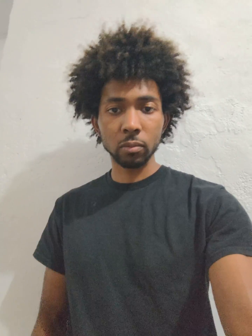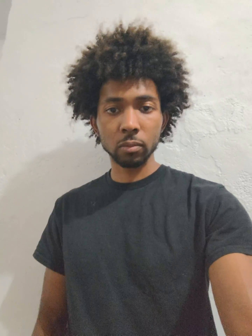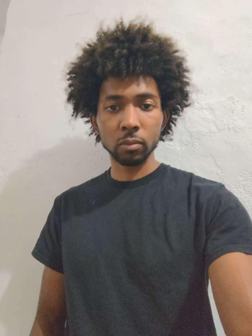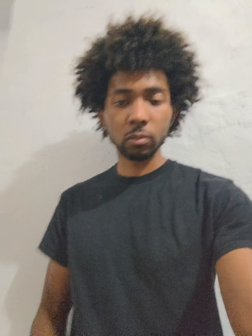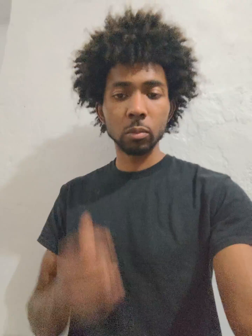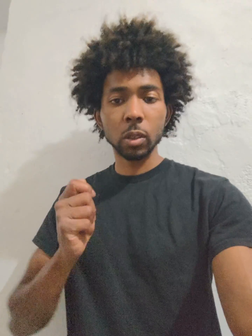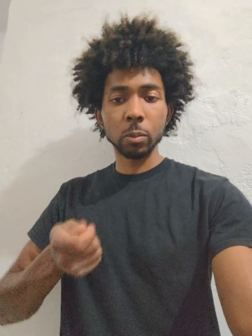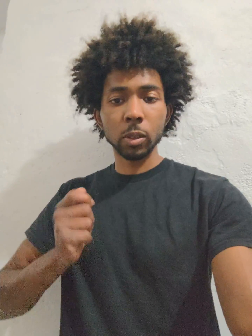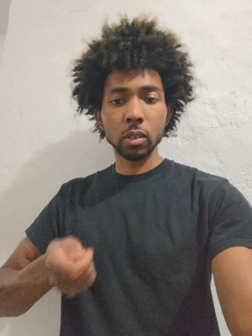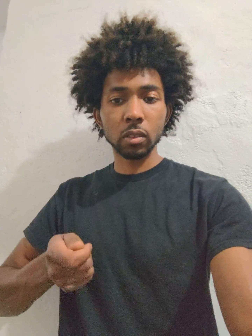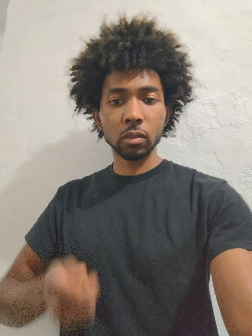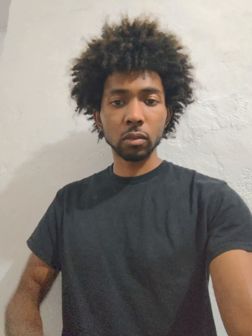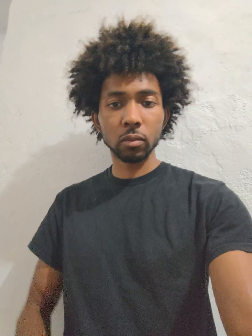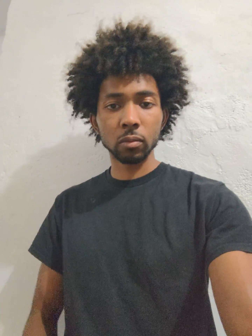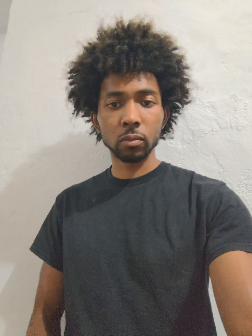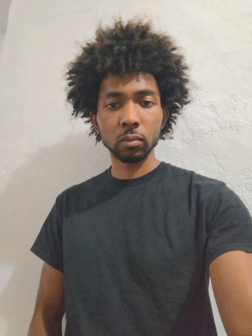hammer